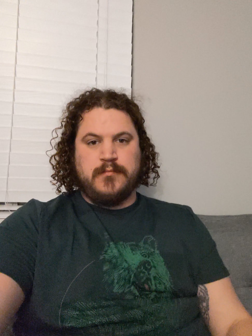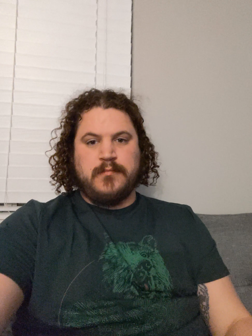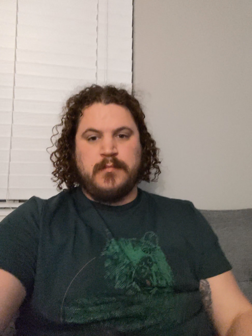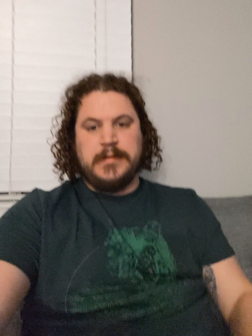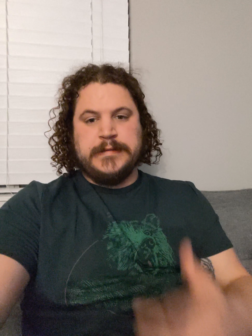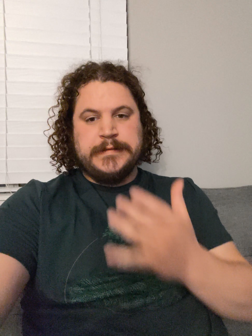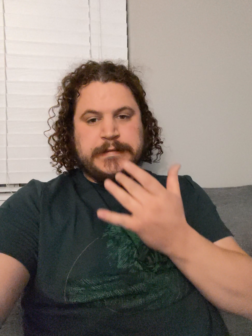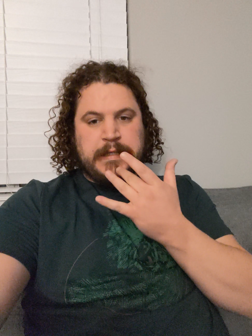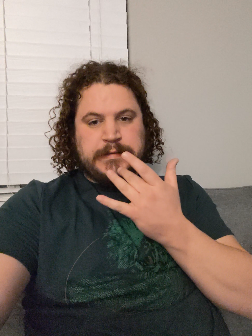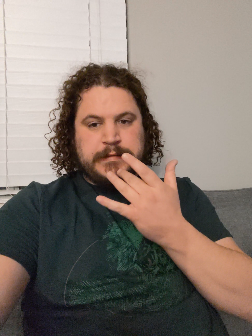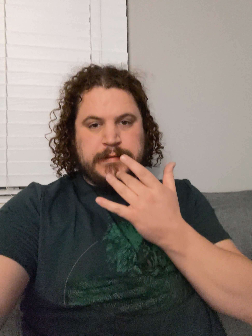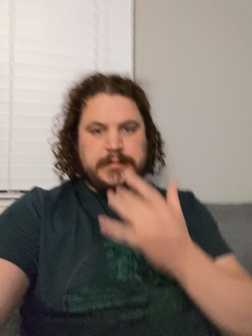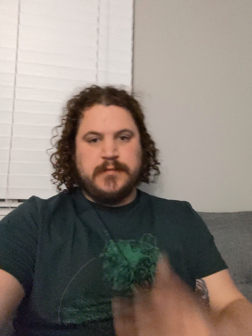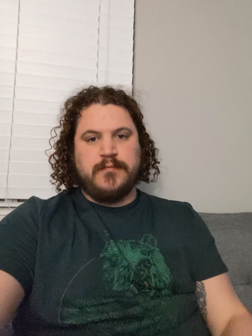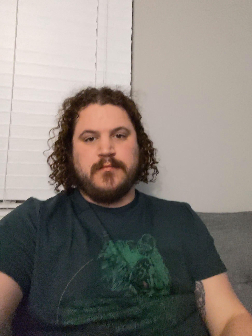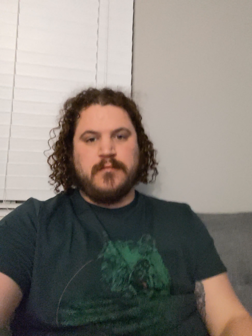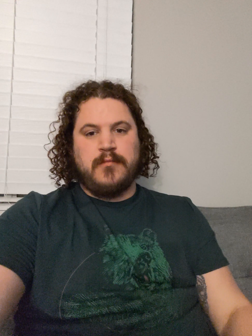taste